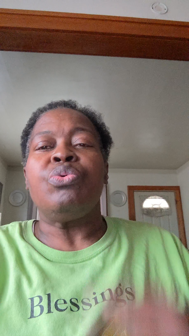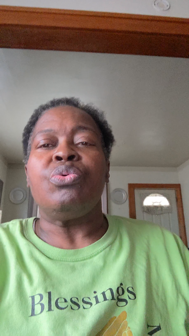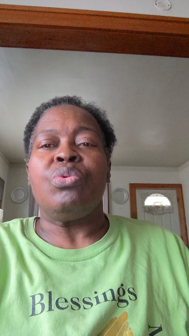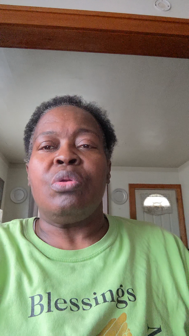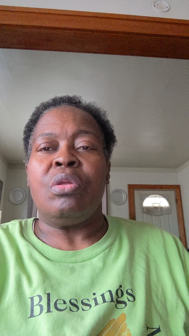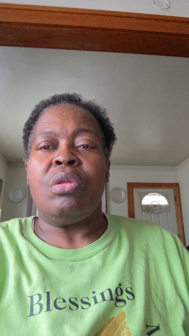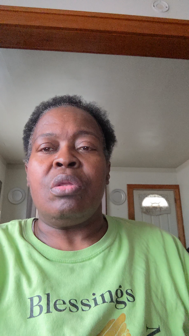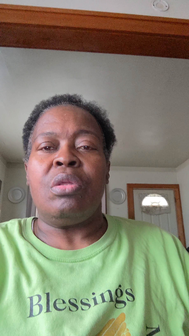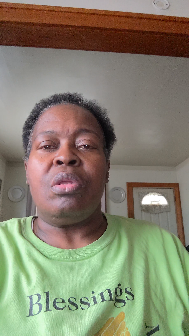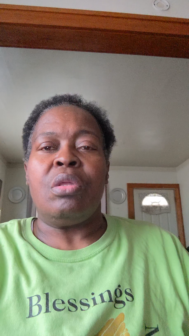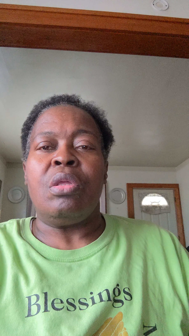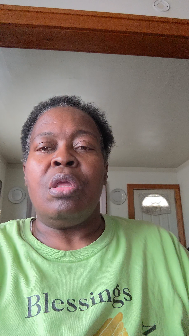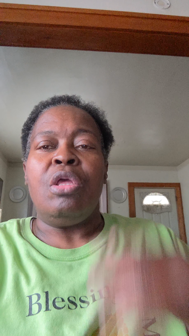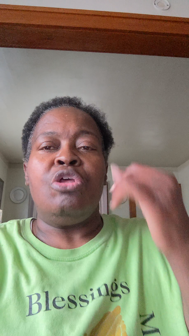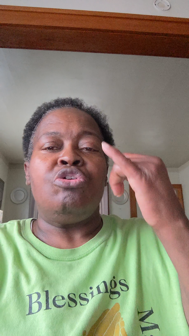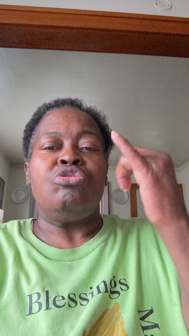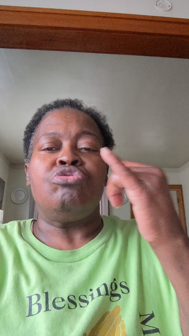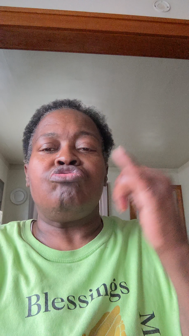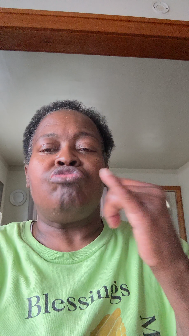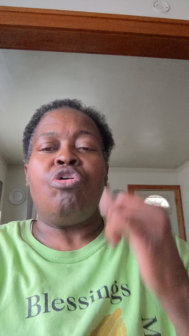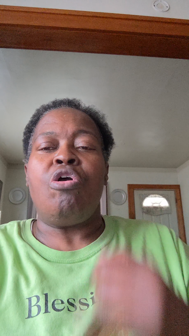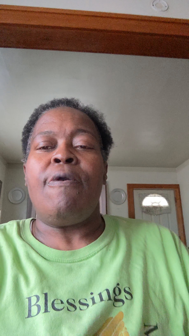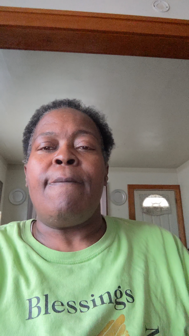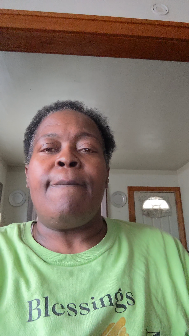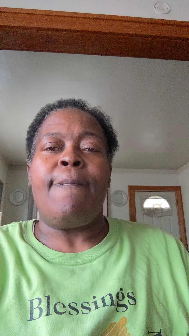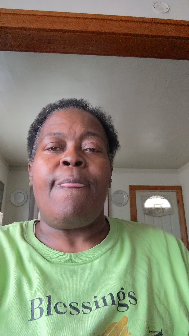draw